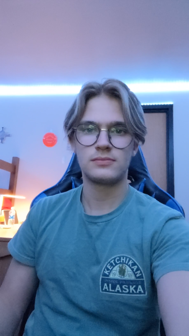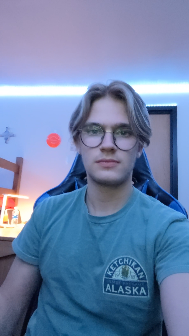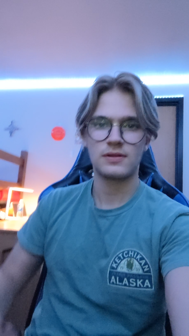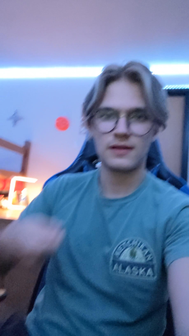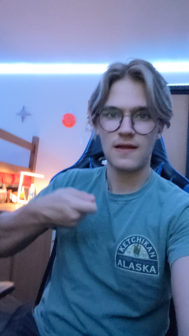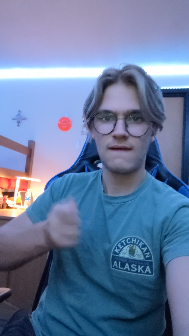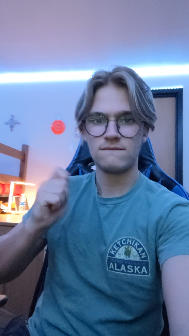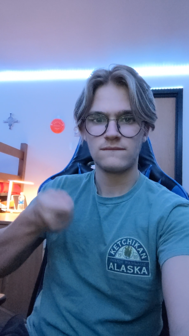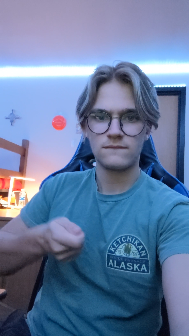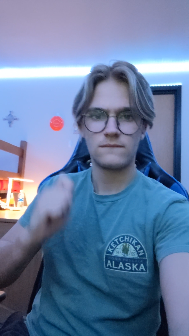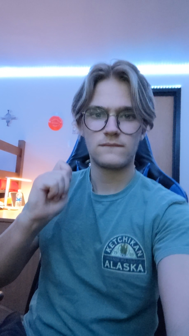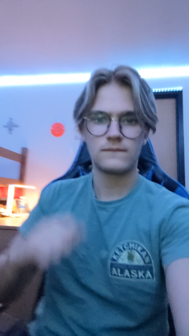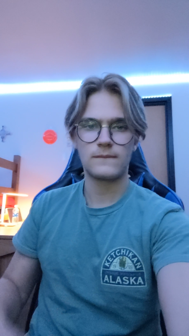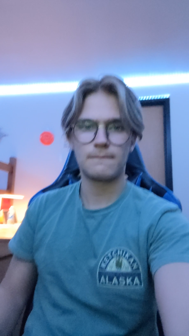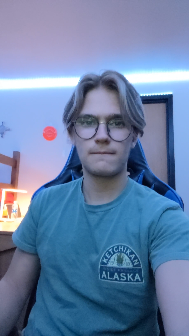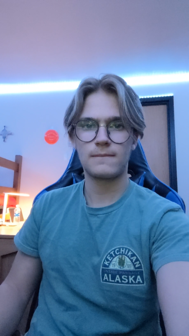shovel